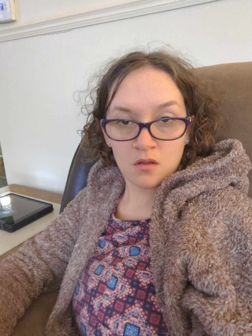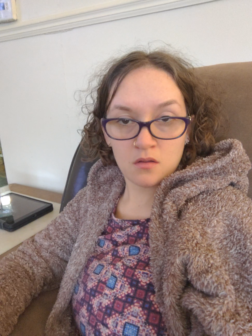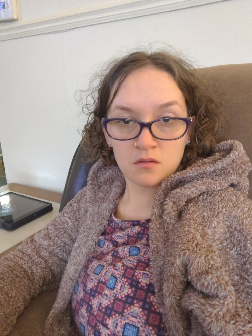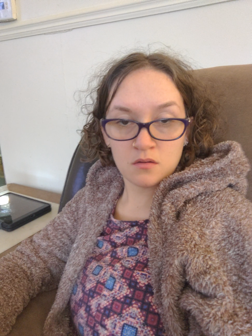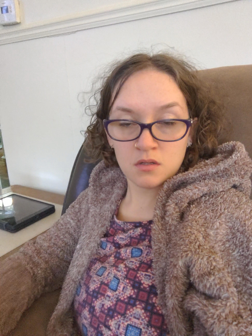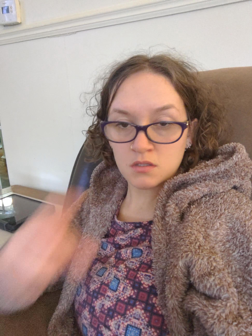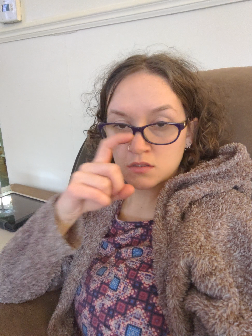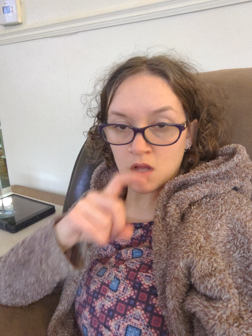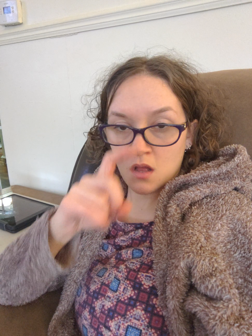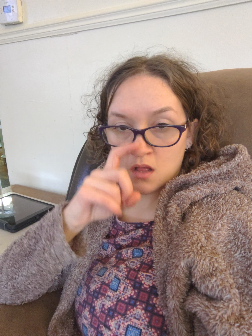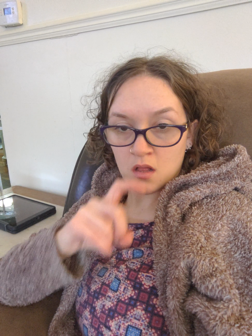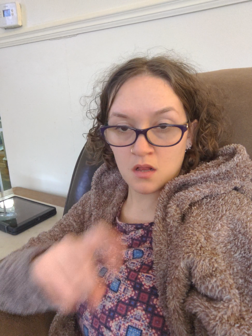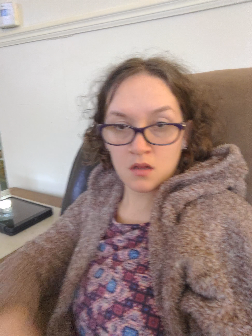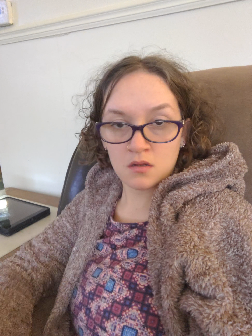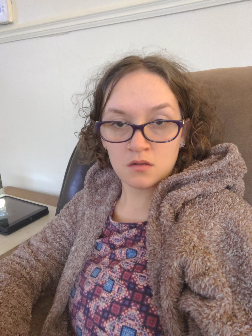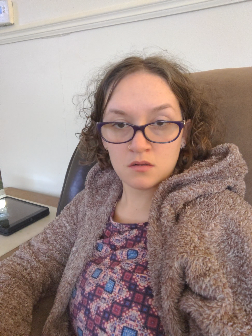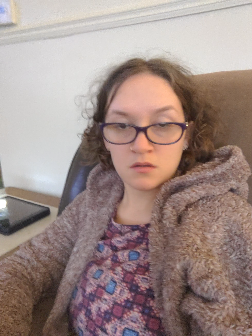doll